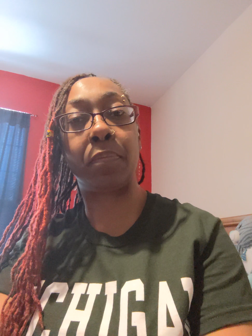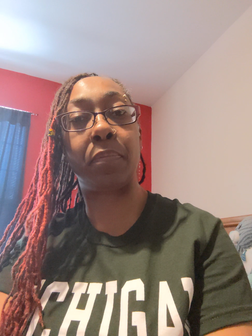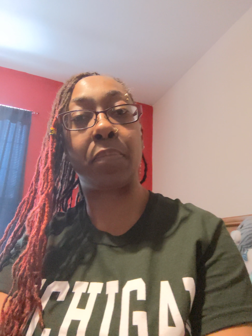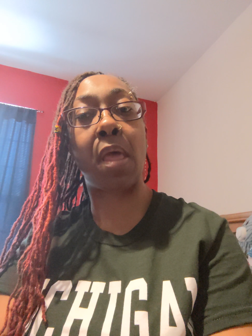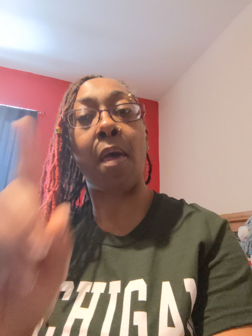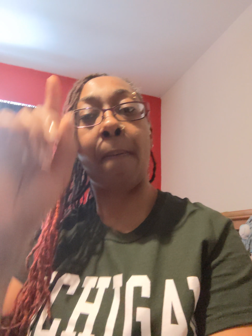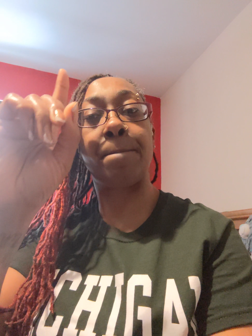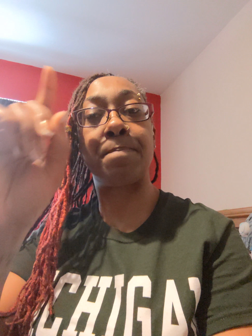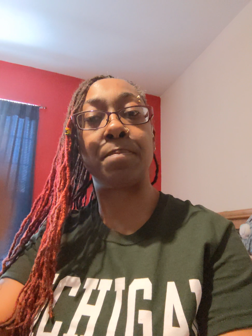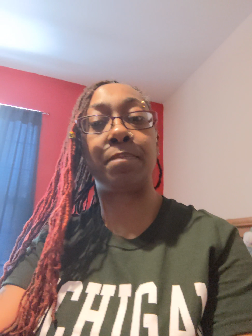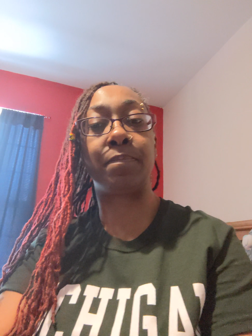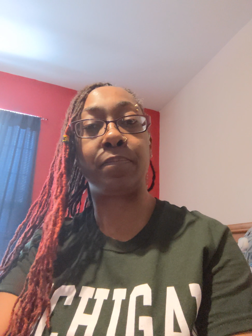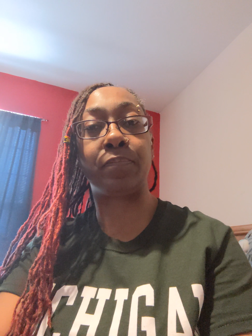up